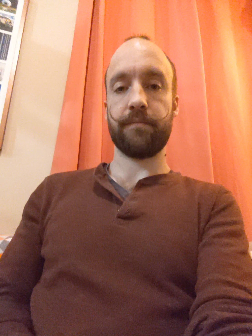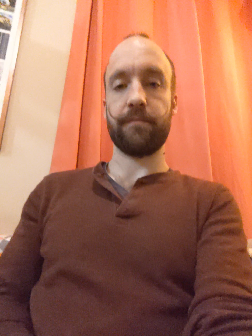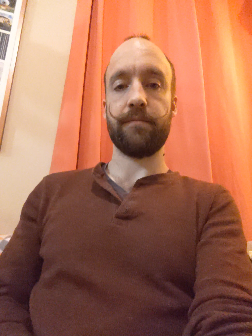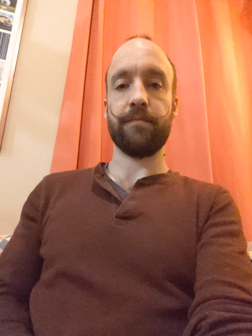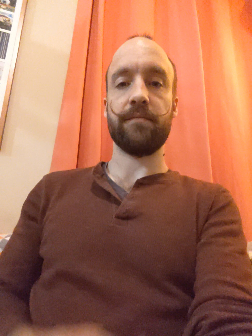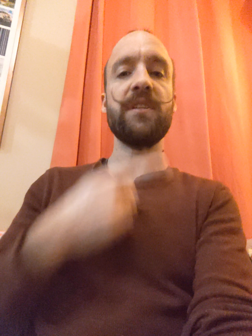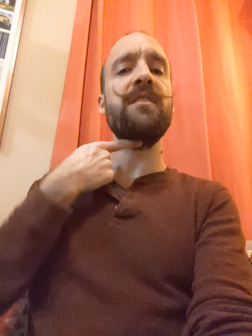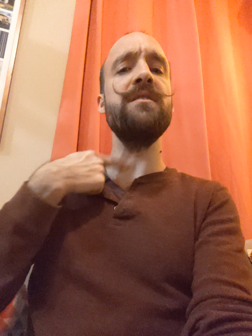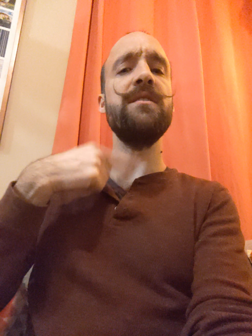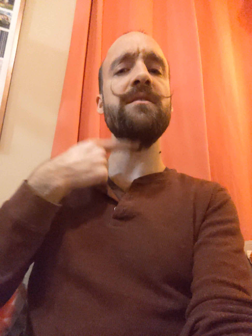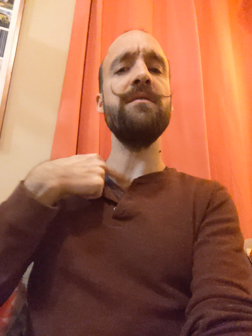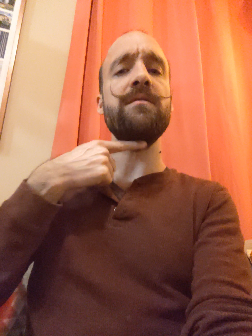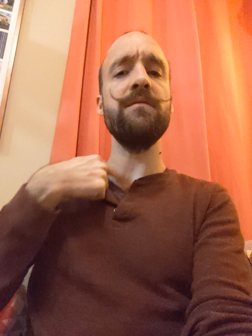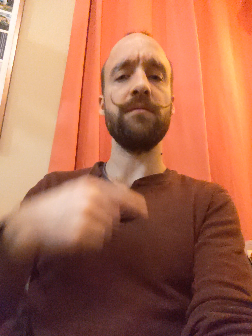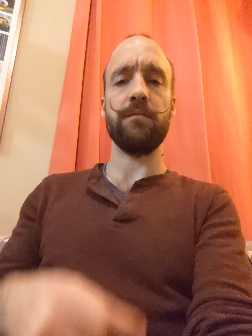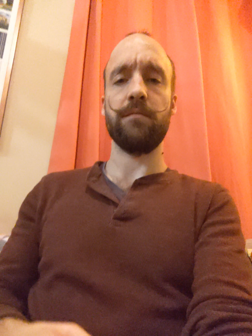thirsty